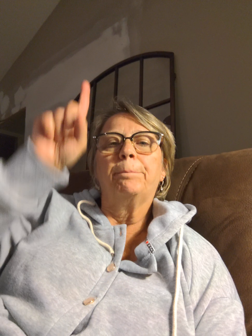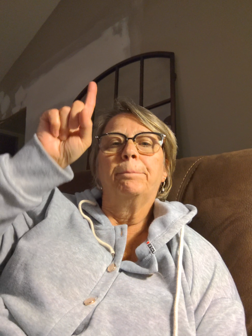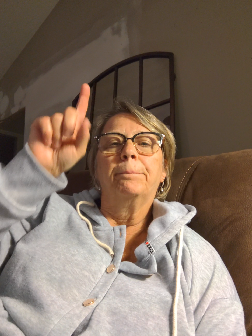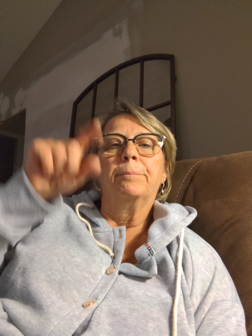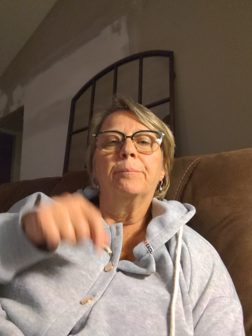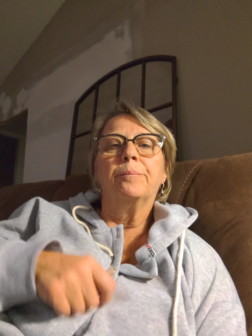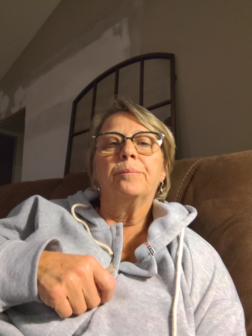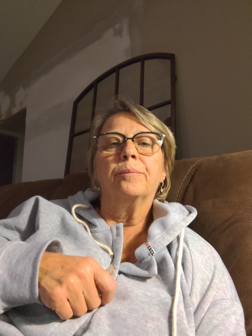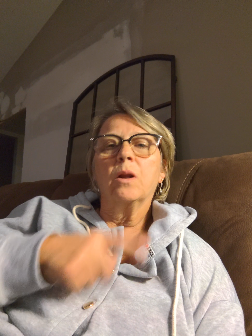up